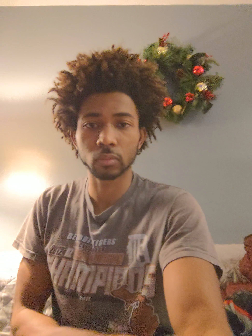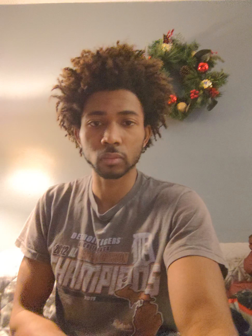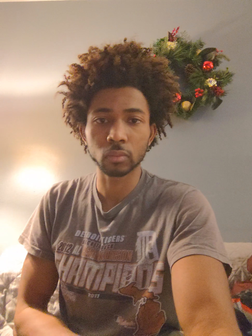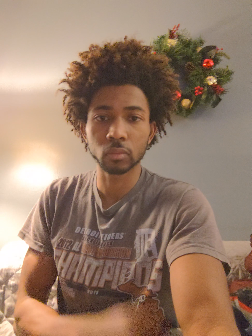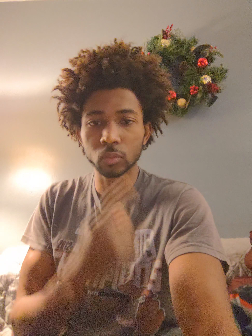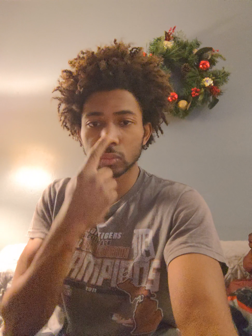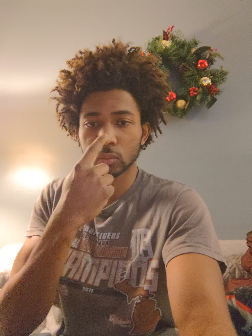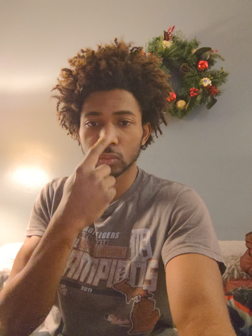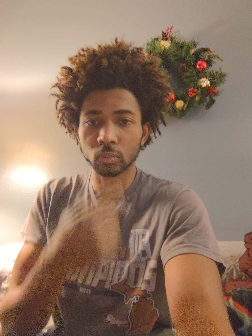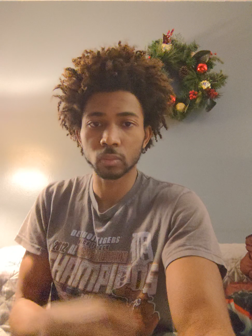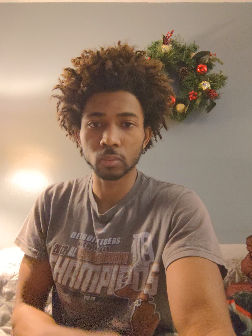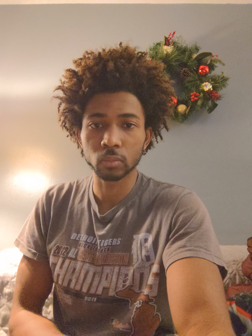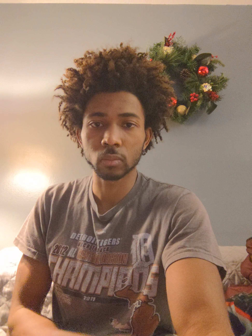nose